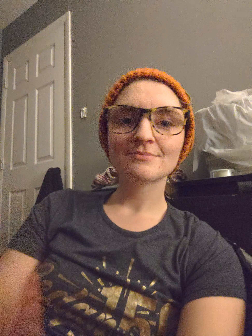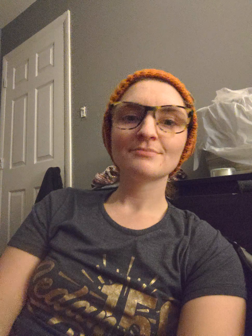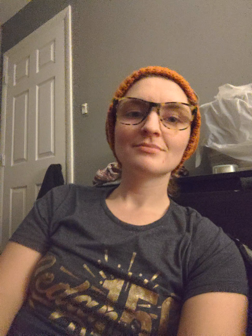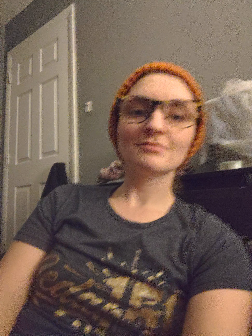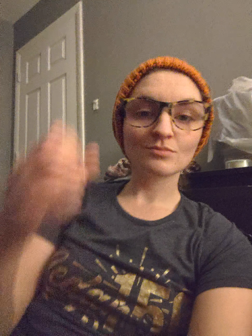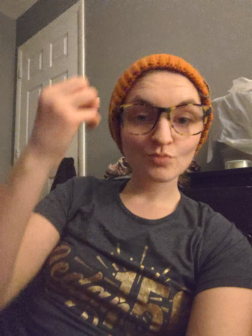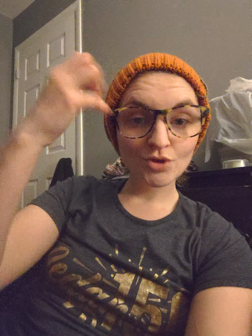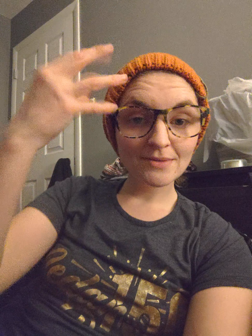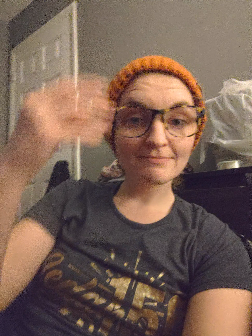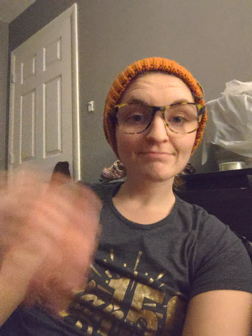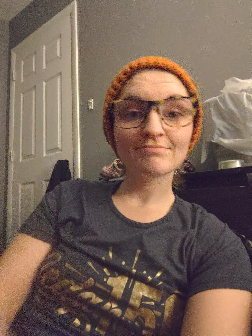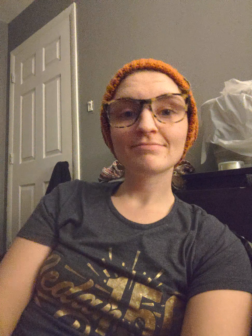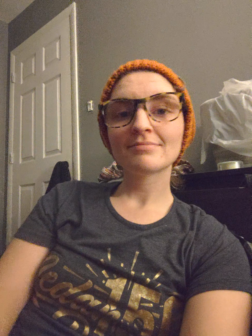shower